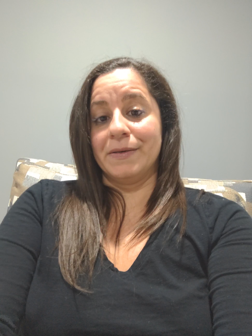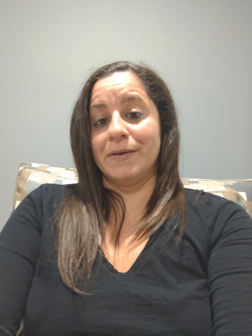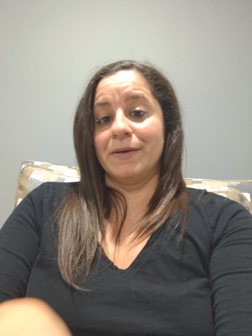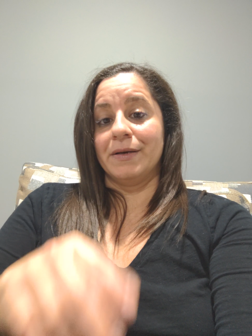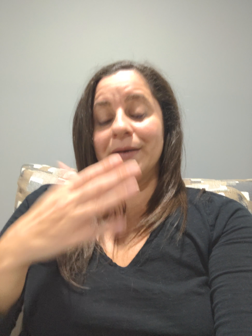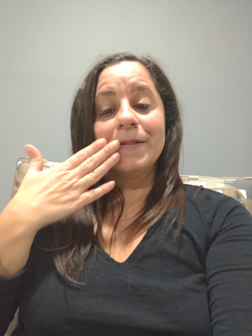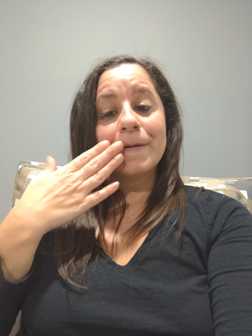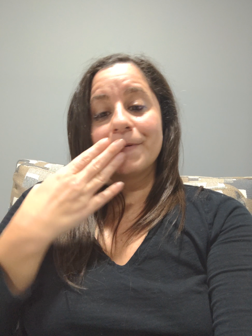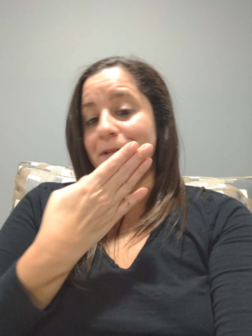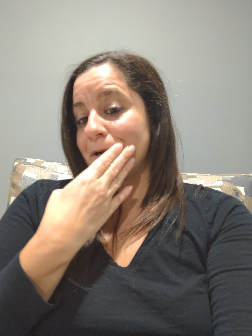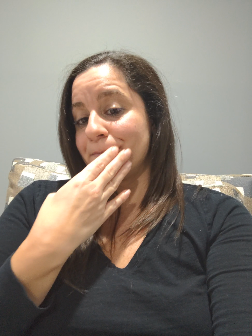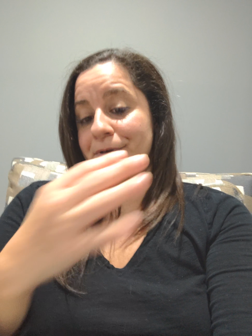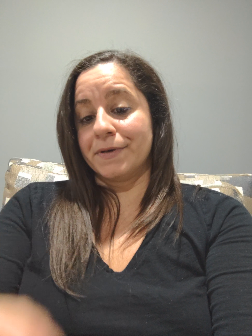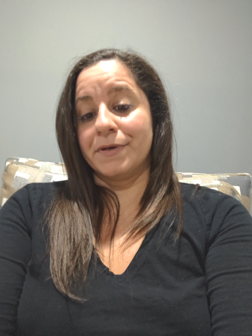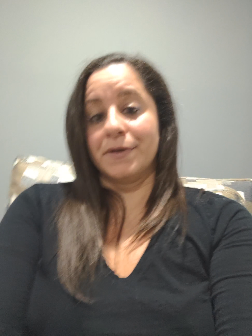napkin